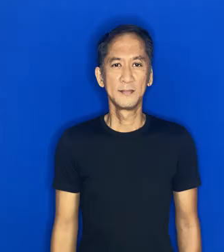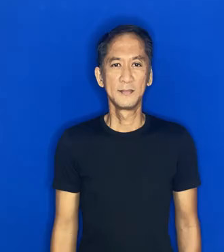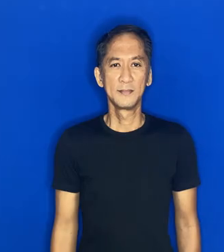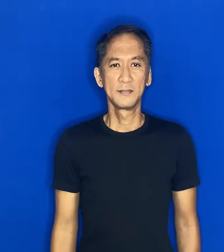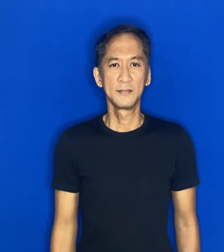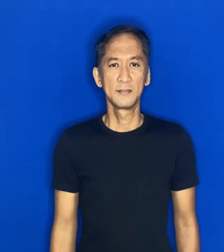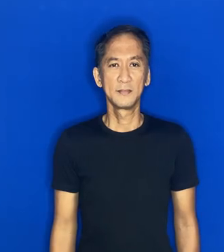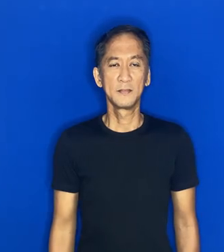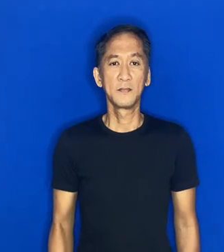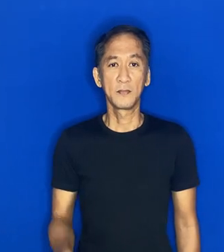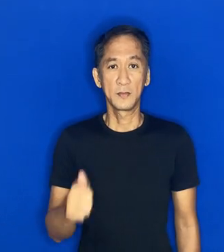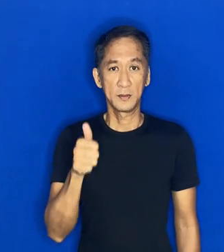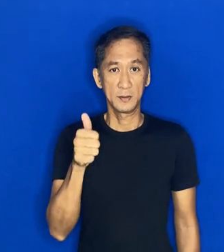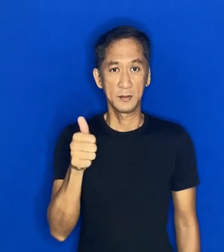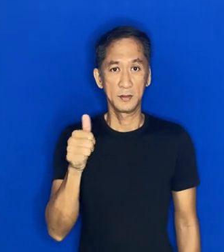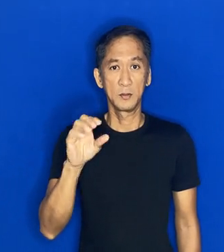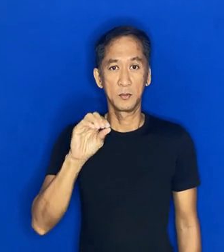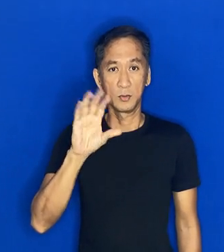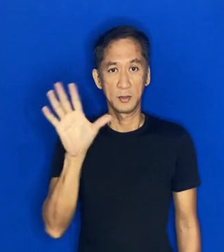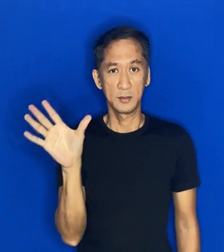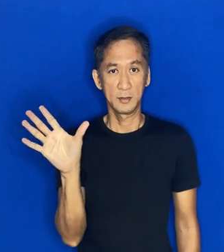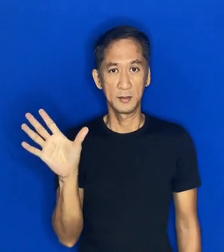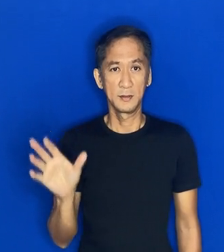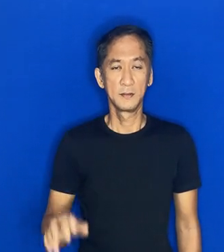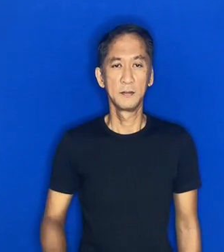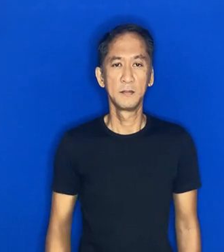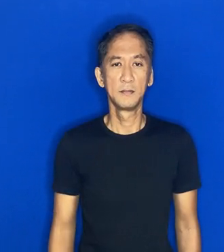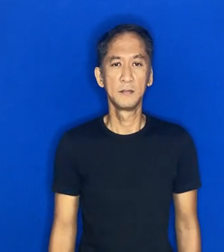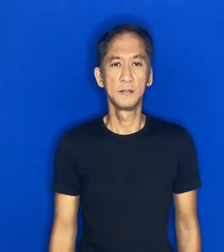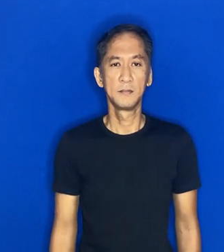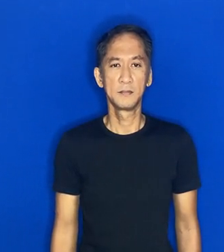good morning